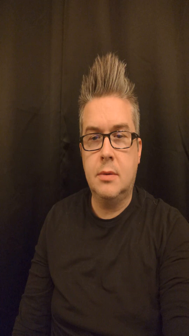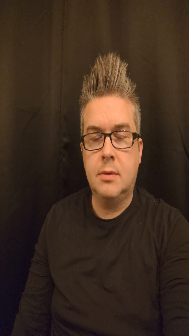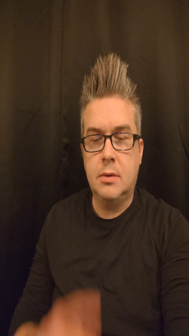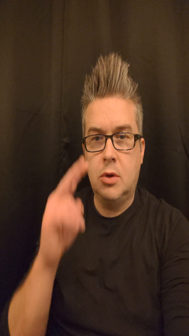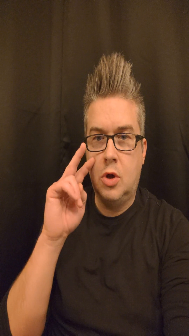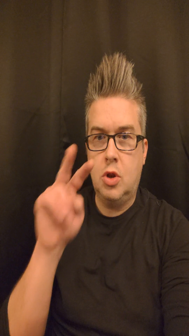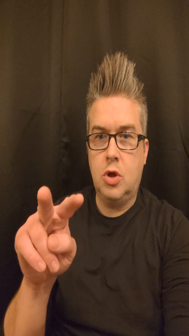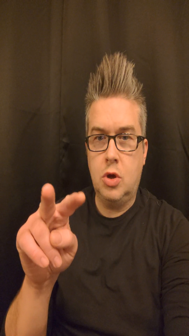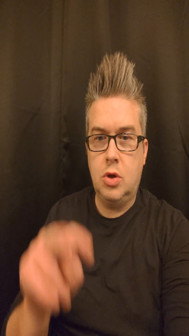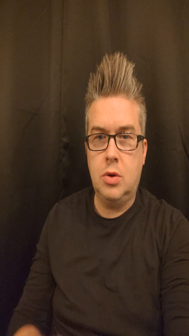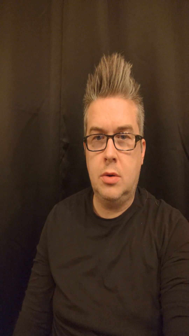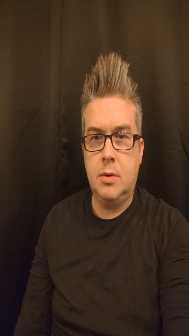look